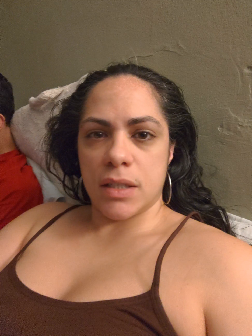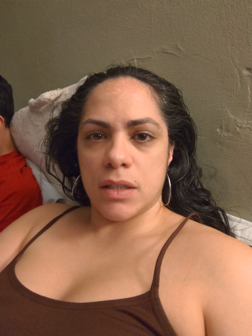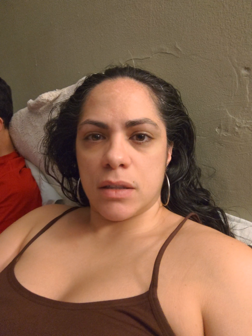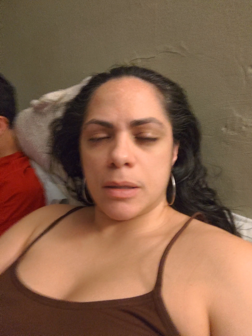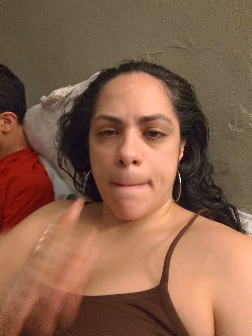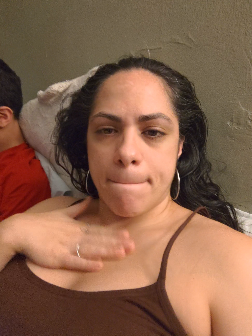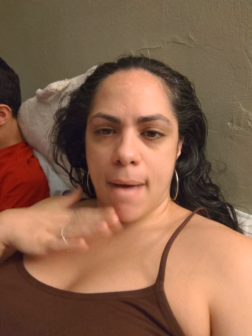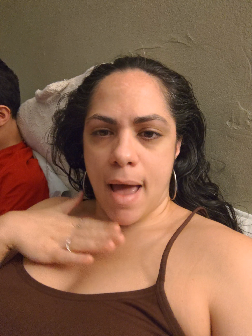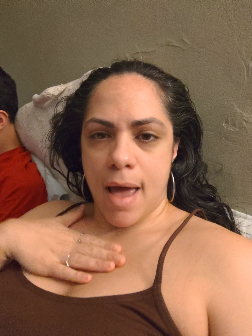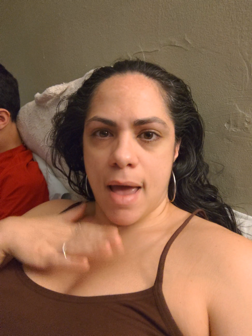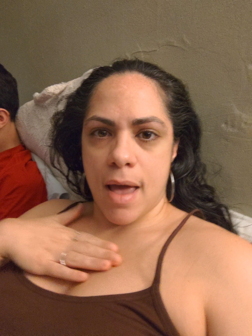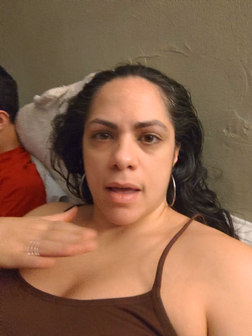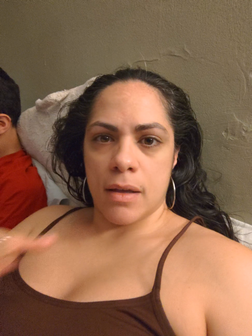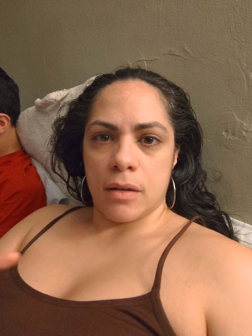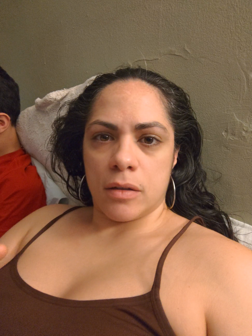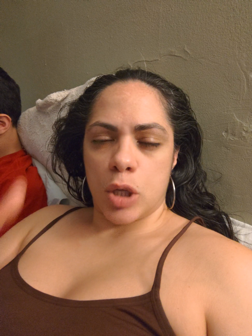my